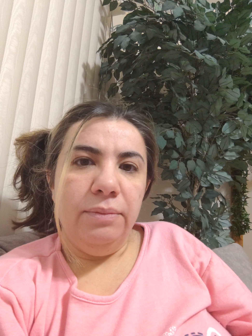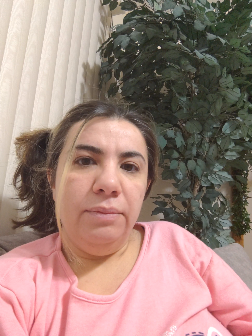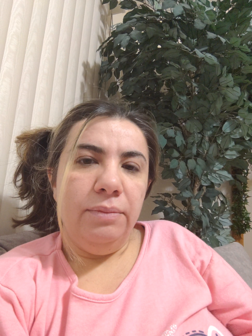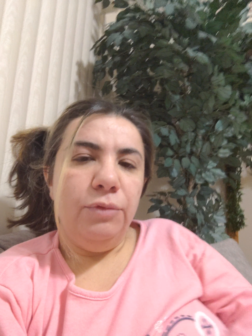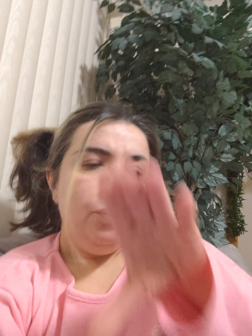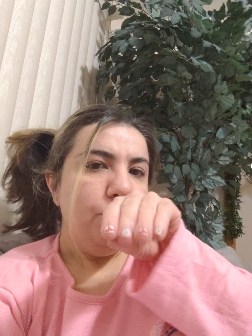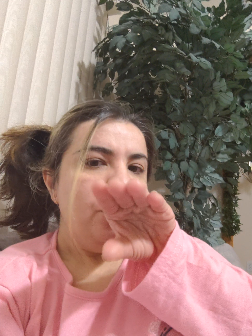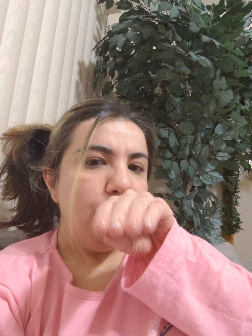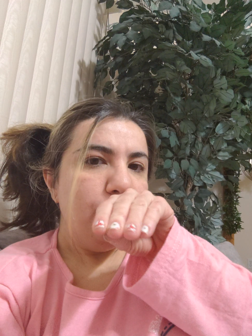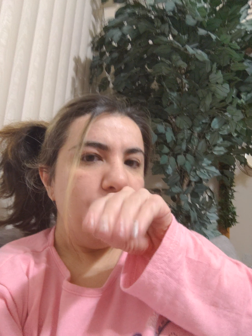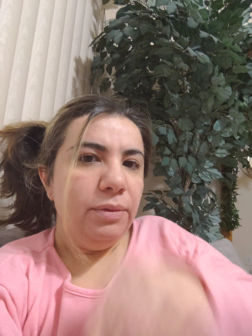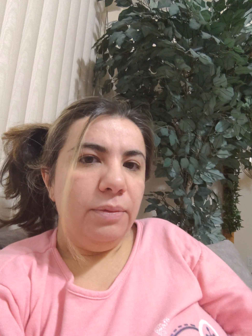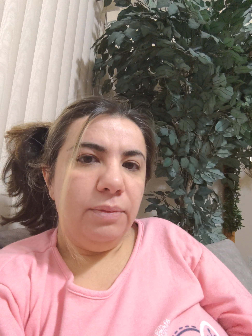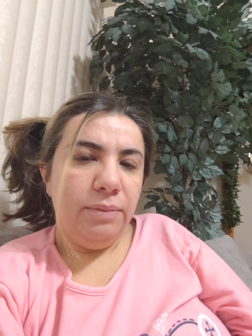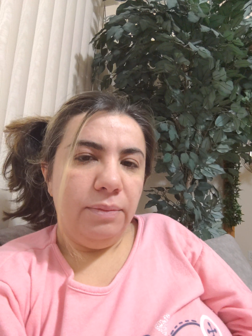duck